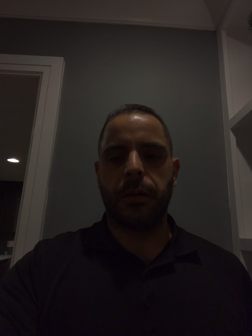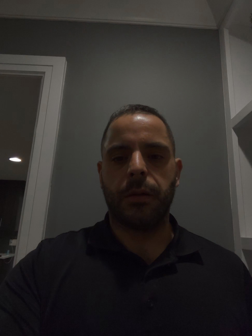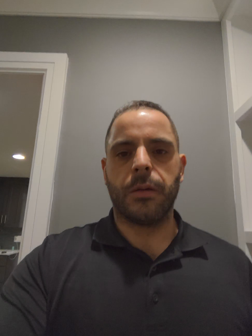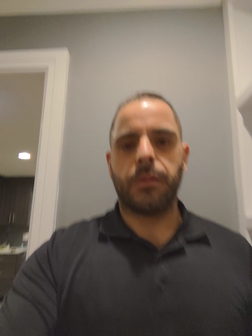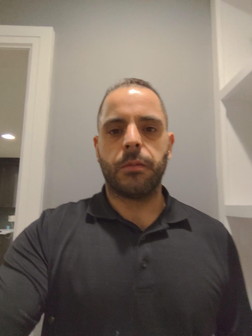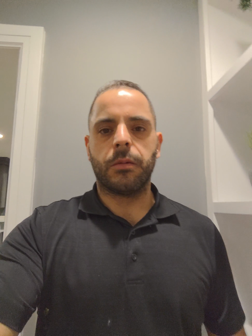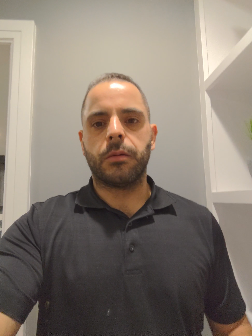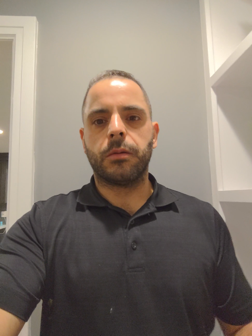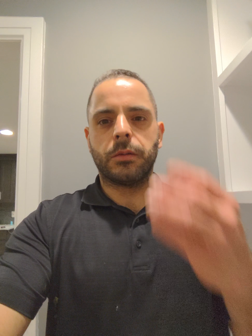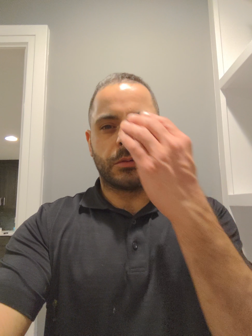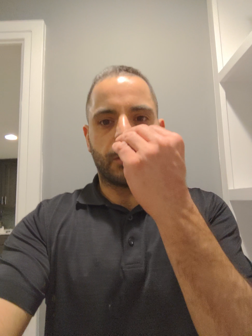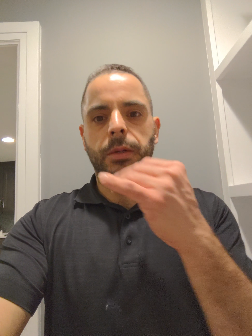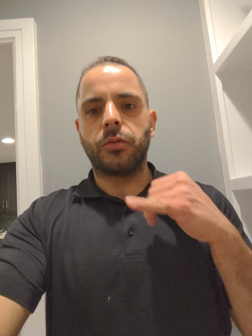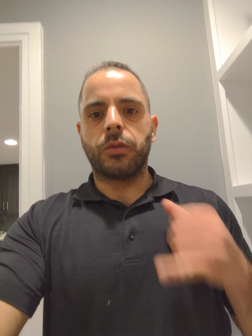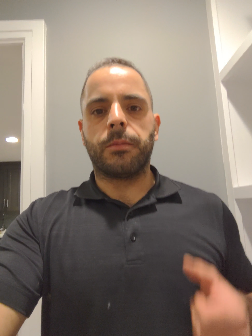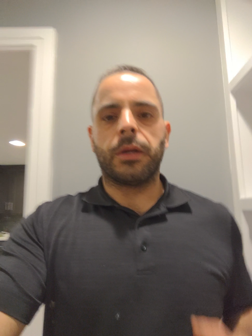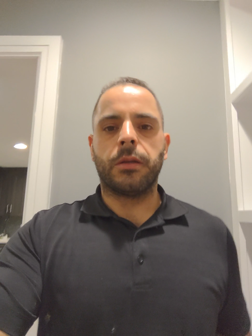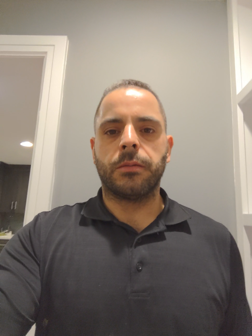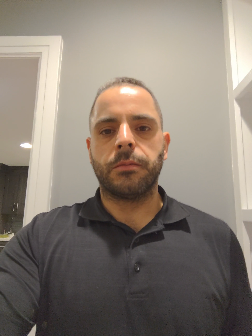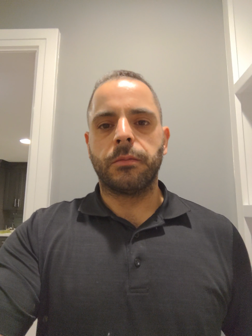pajamas